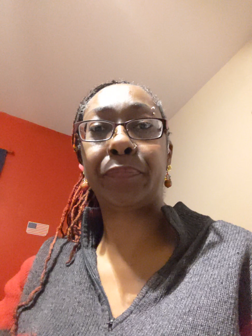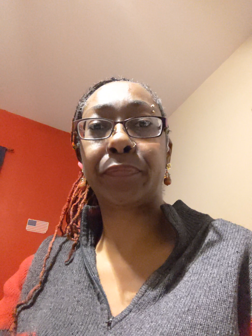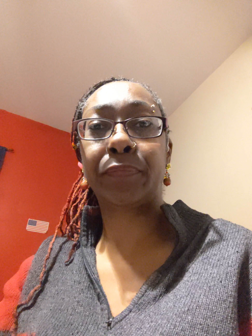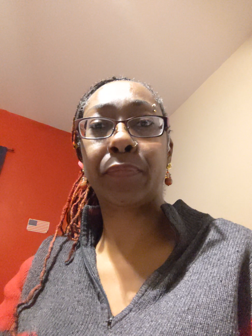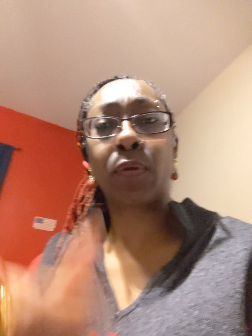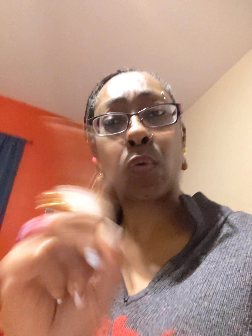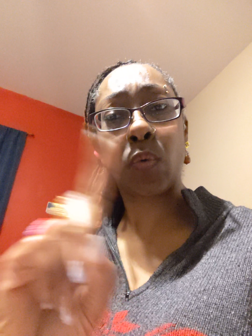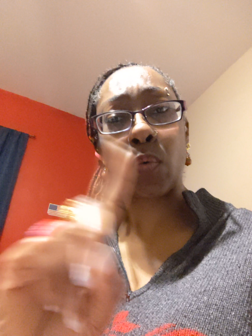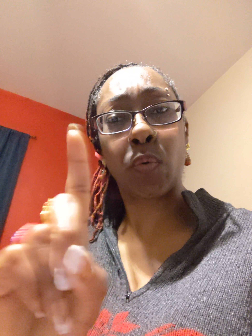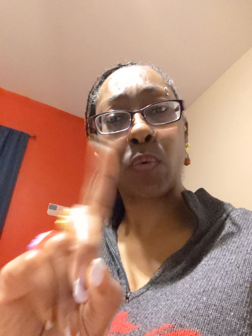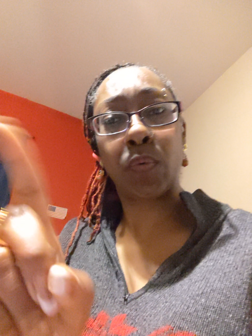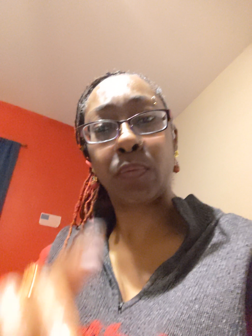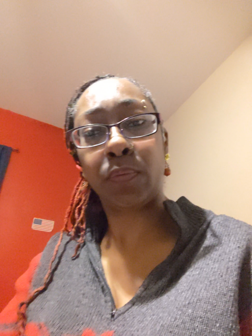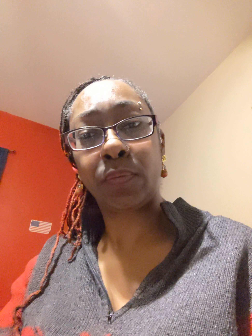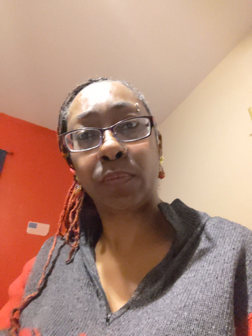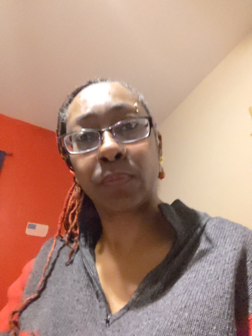where